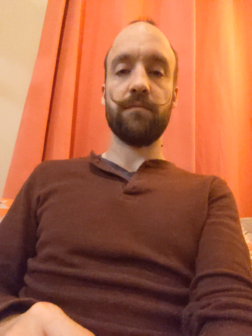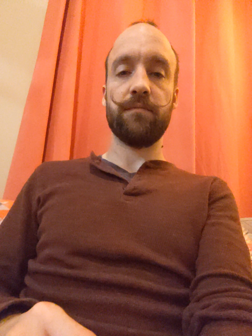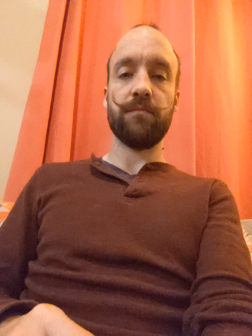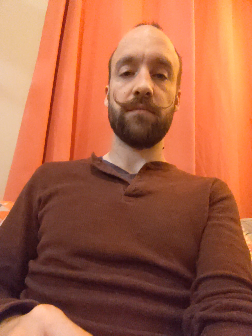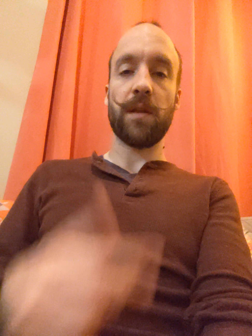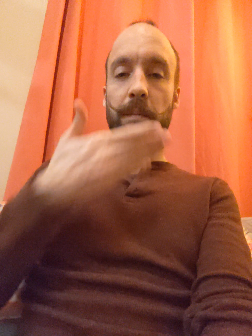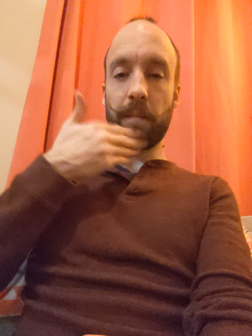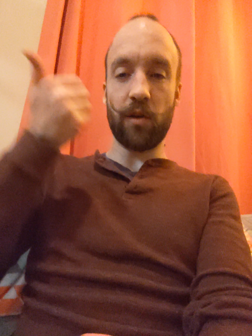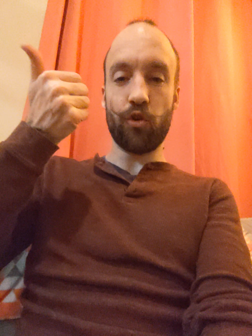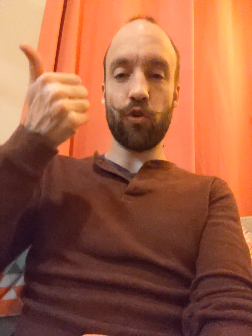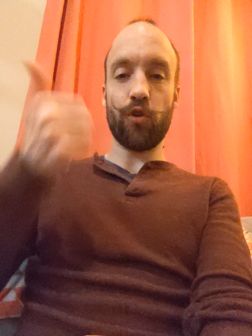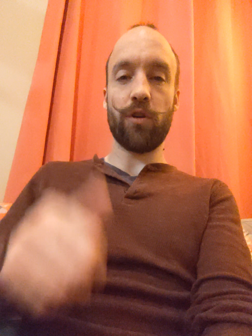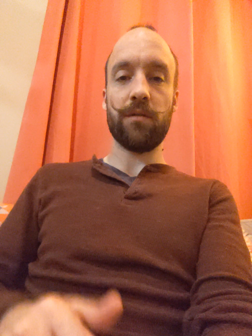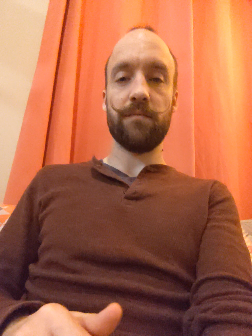better